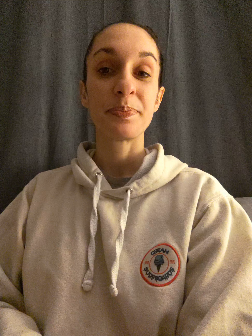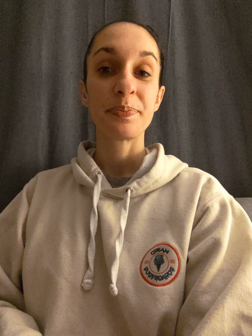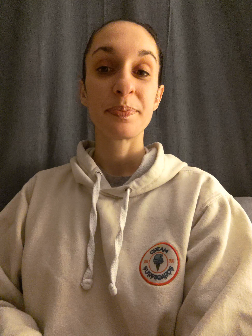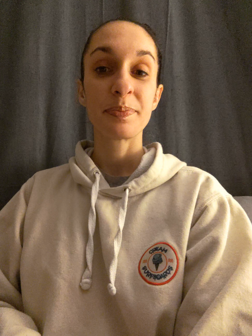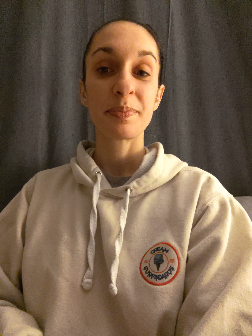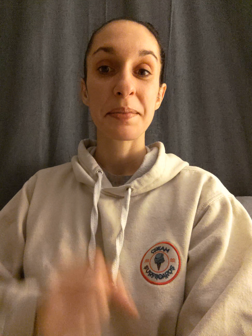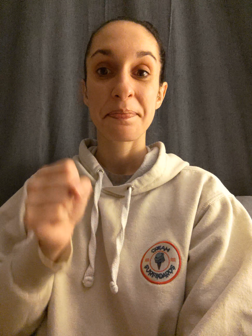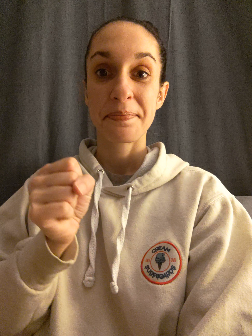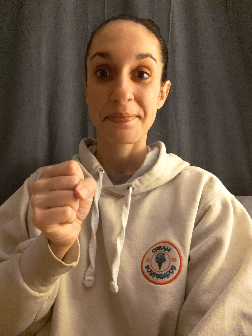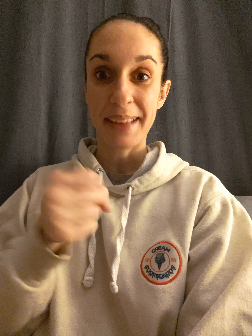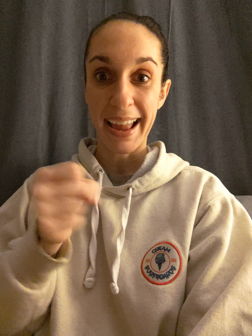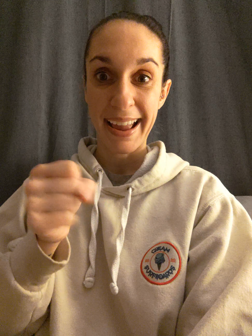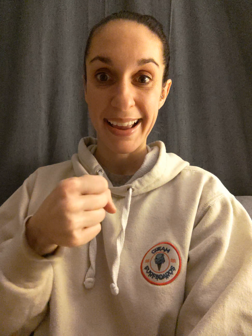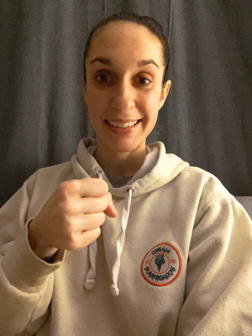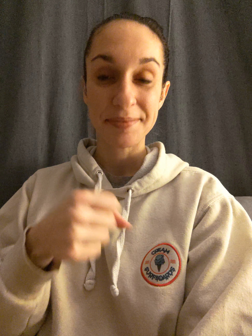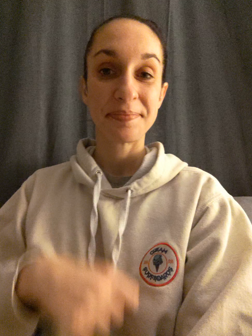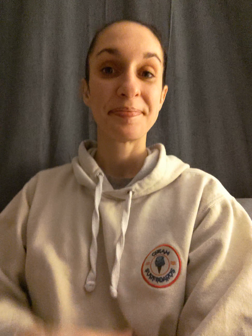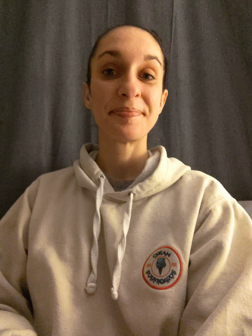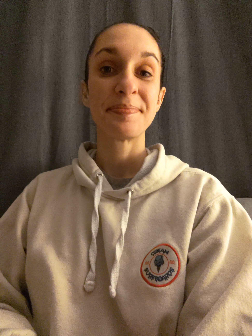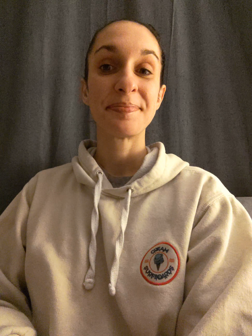make